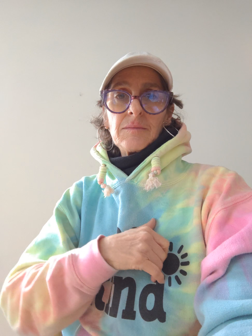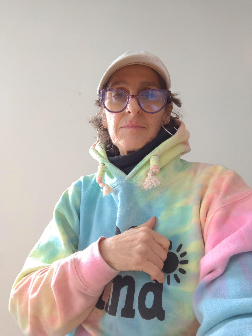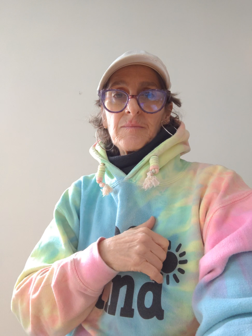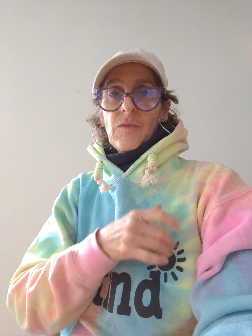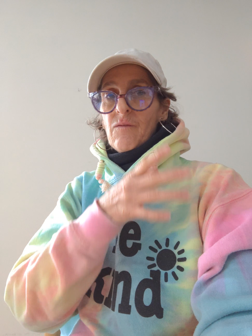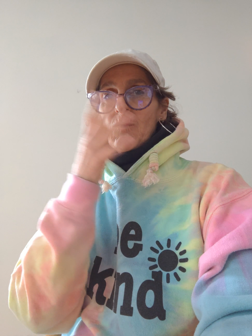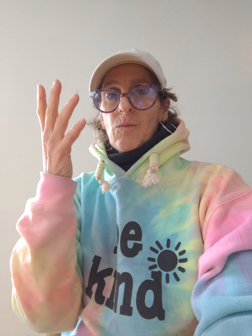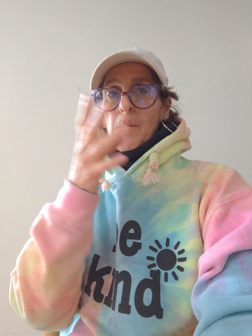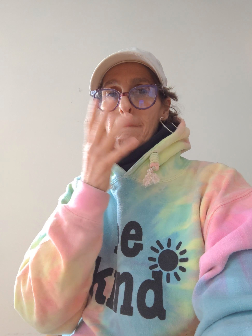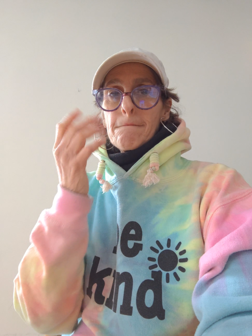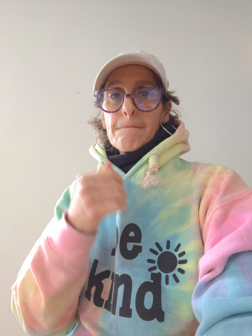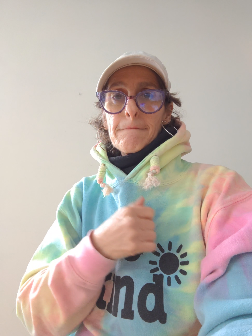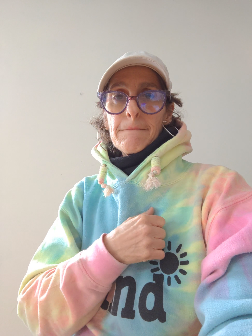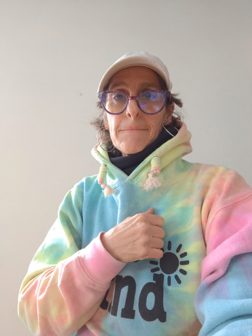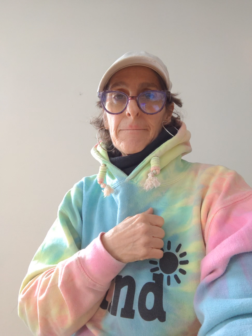farm